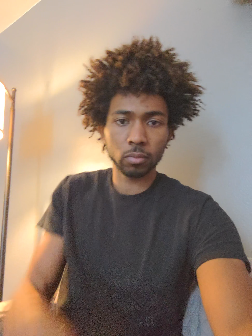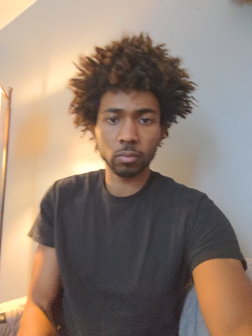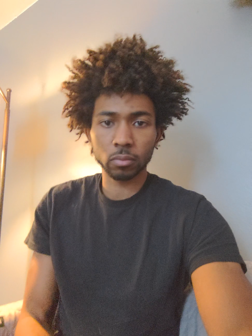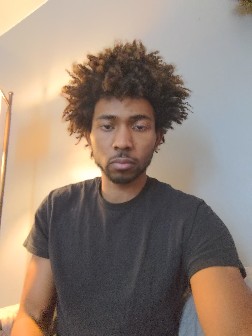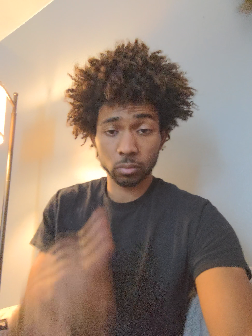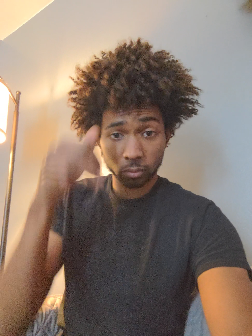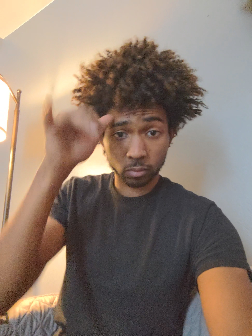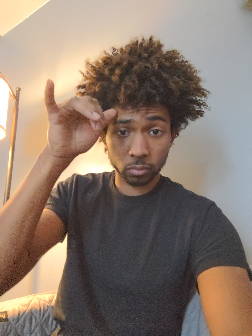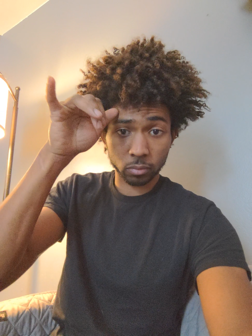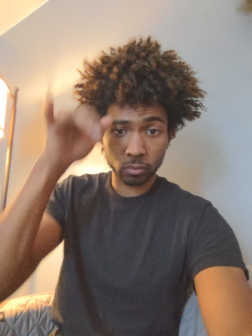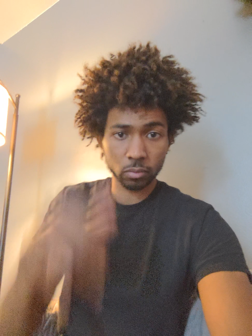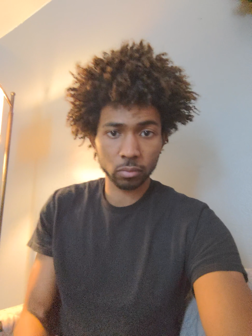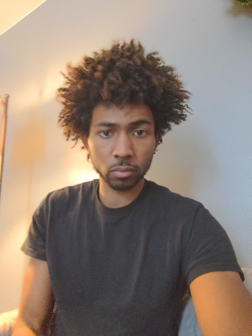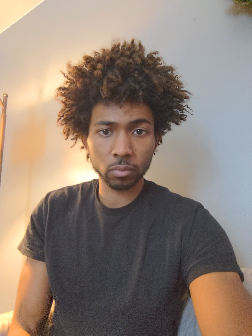cow